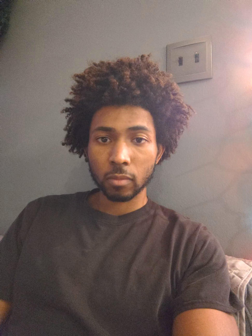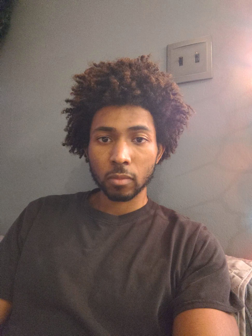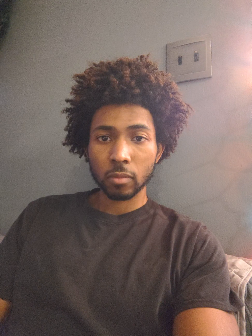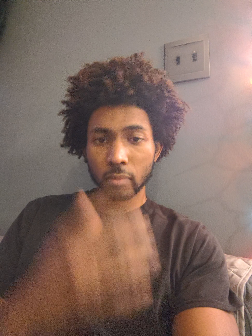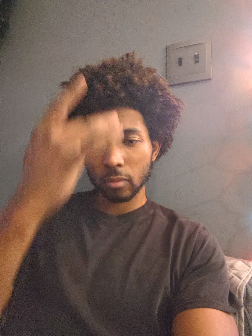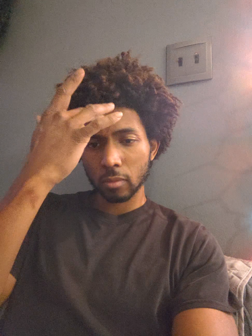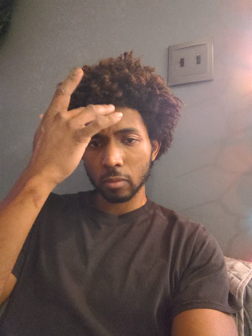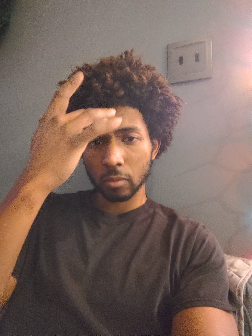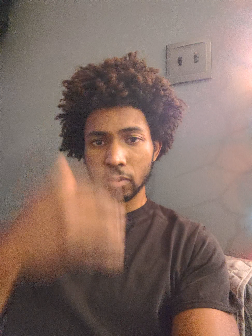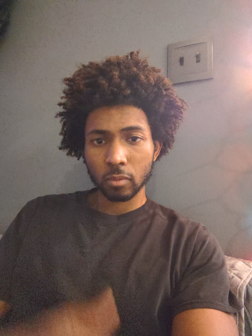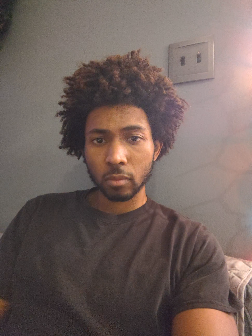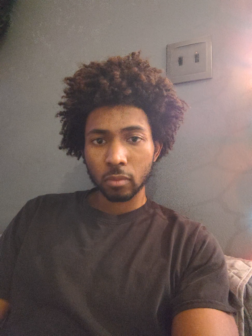sick